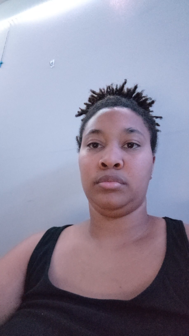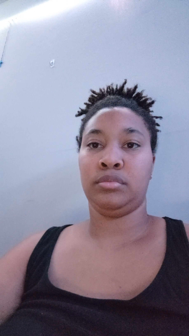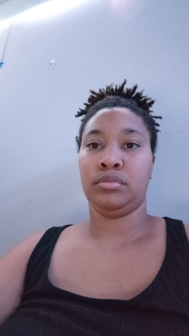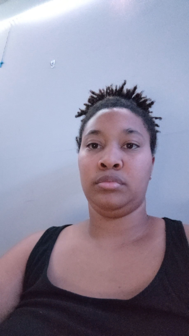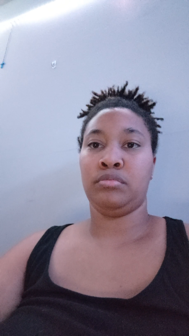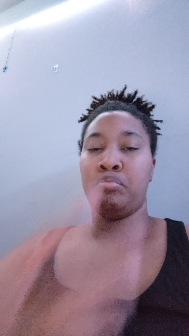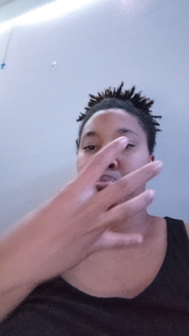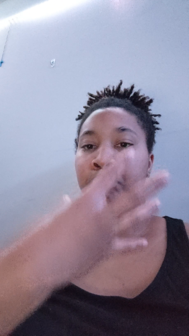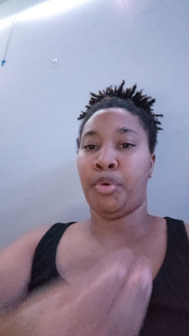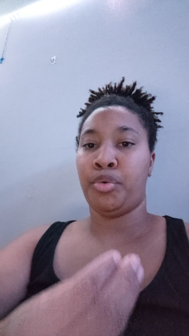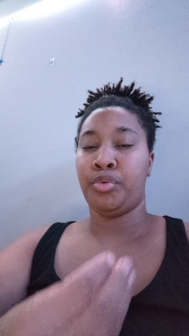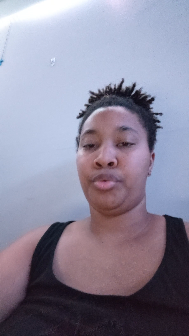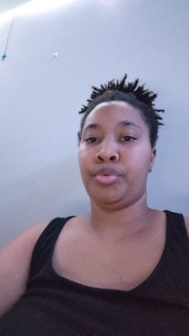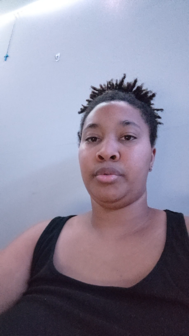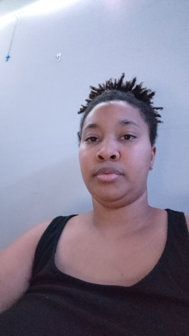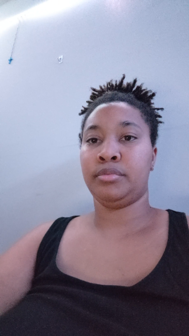poor